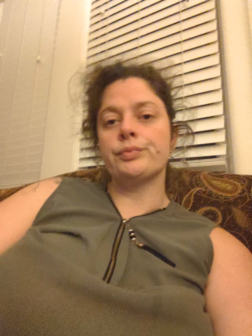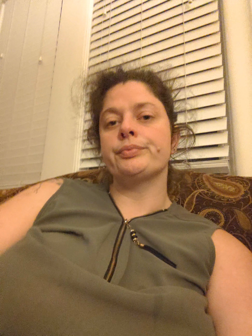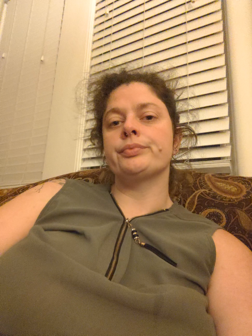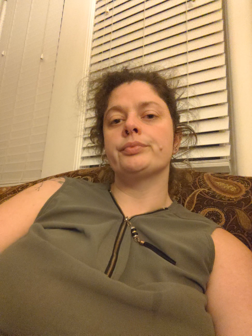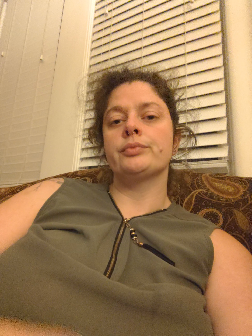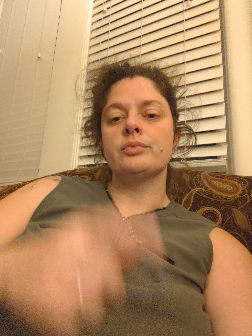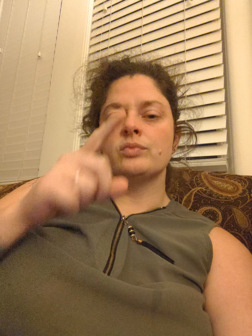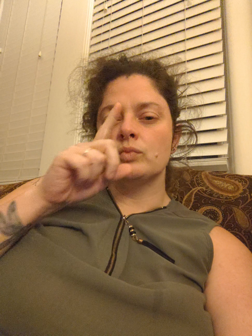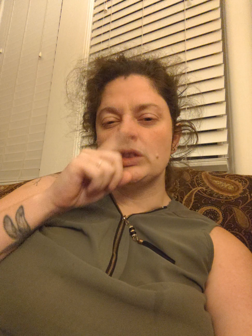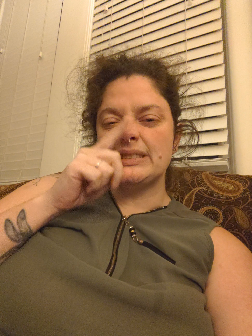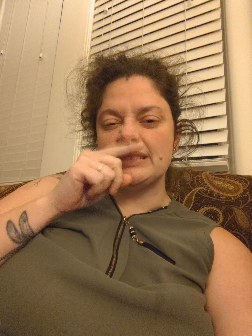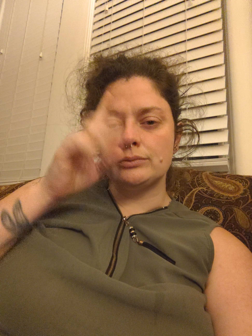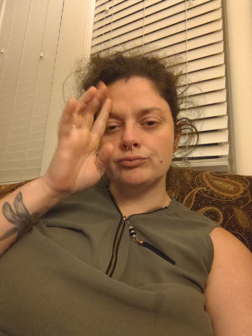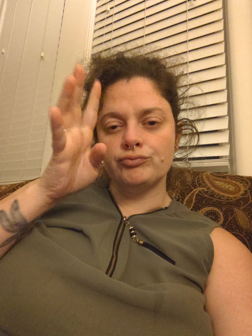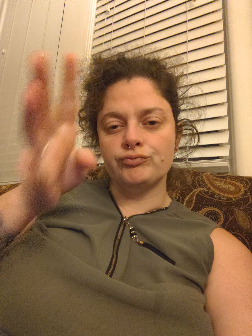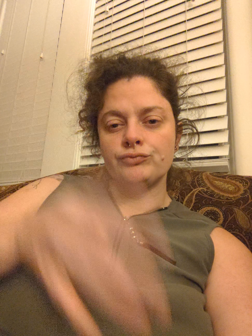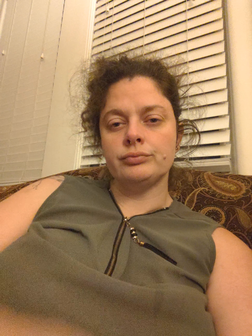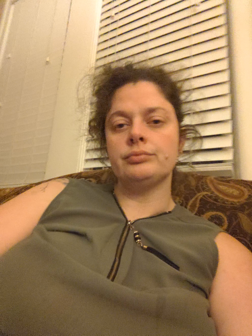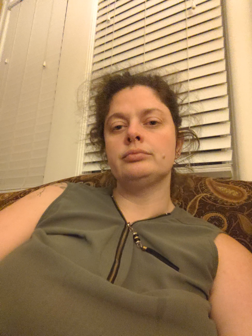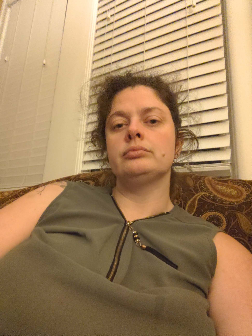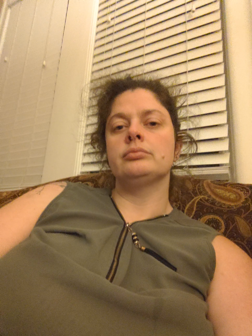pretend